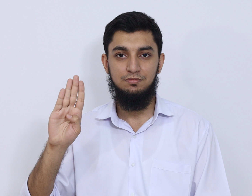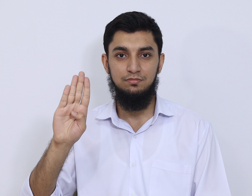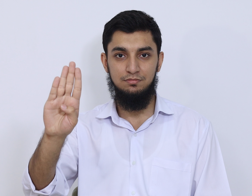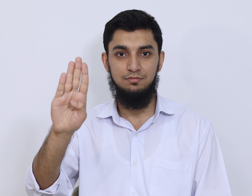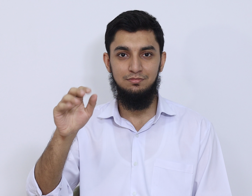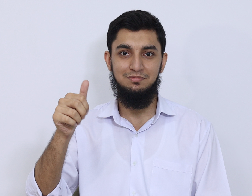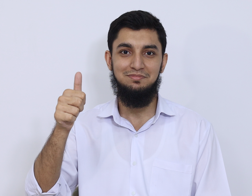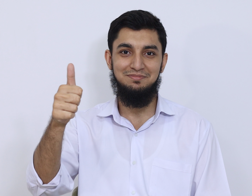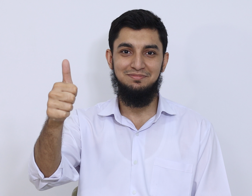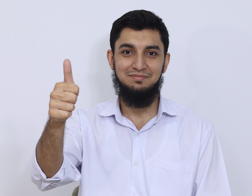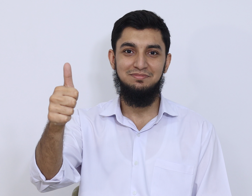best